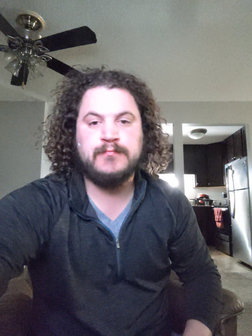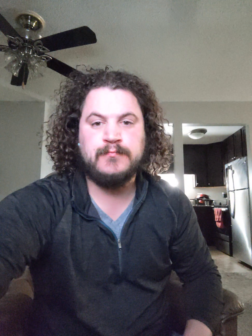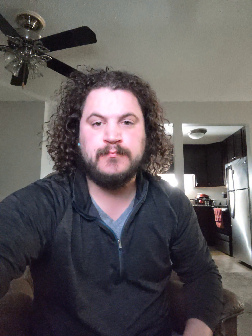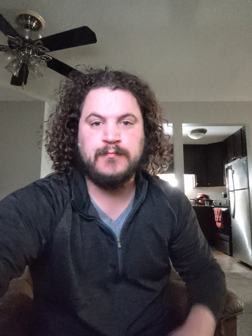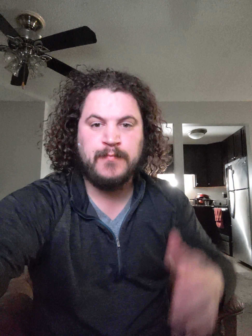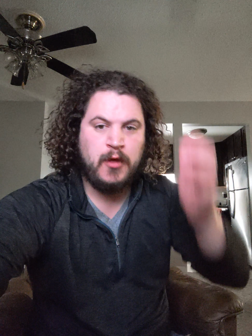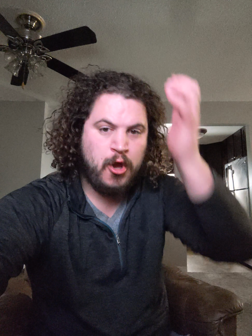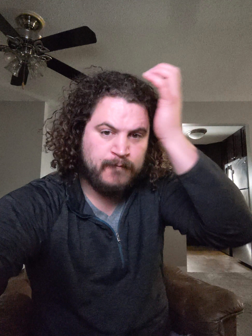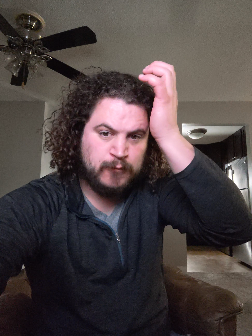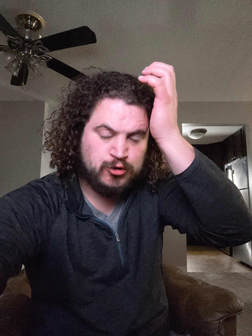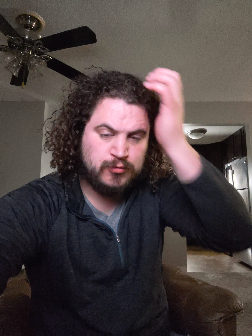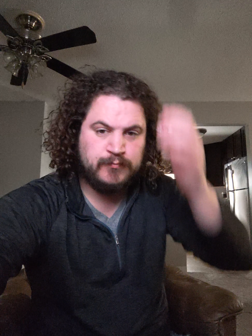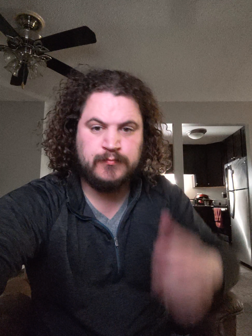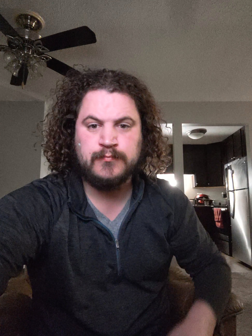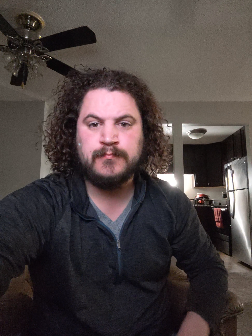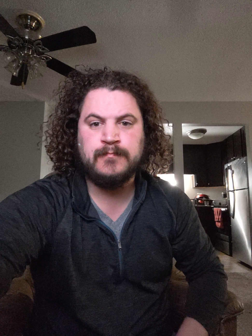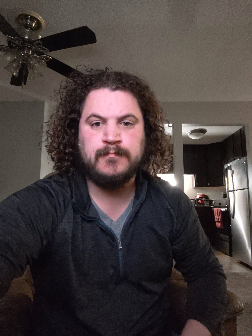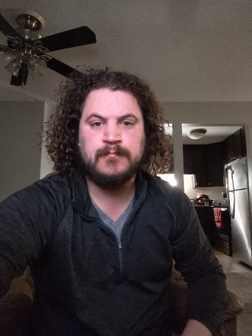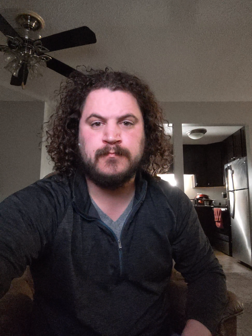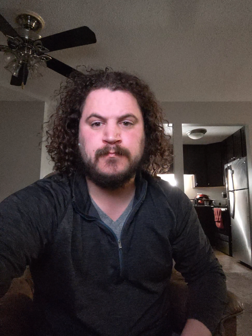garbage